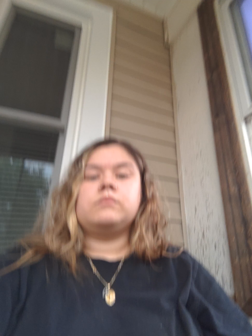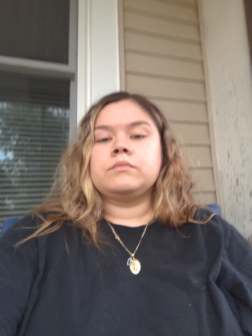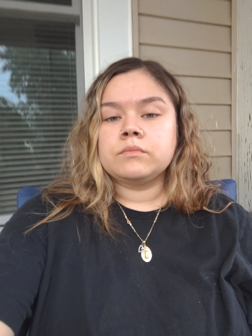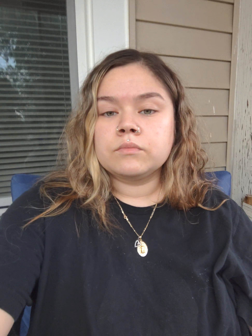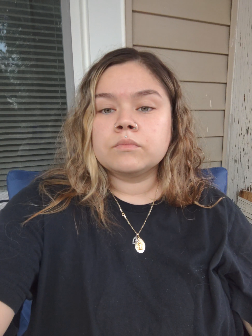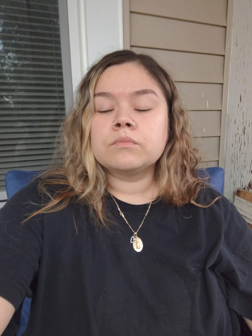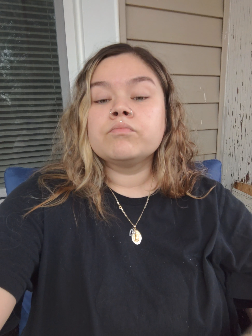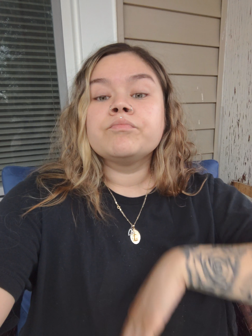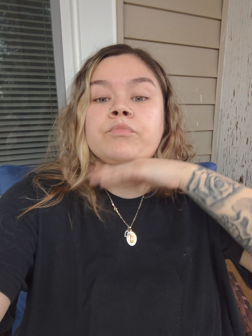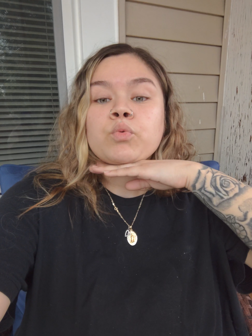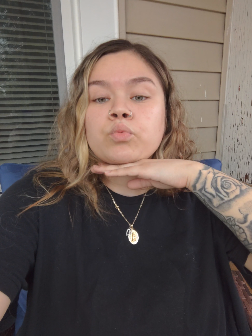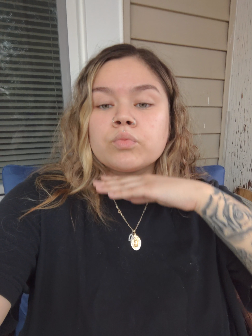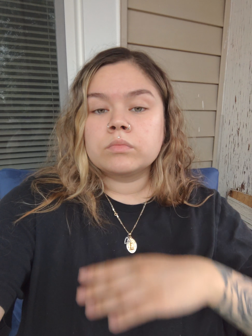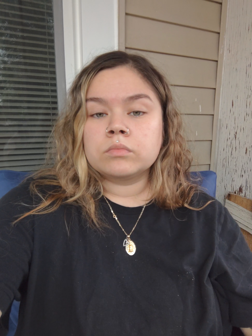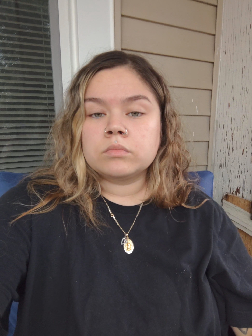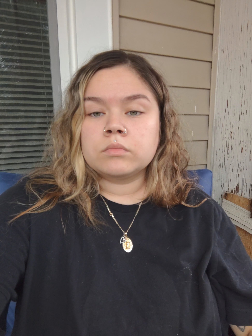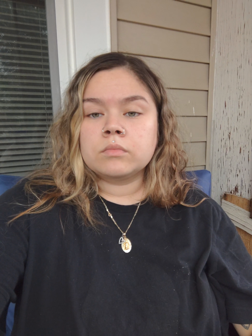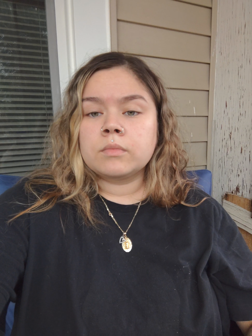full